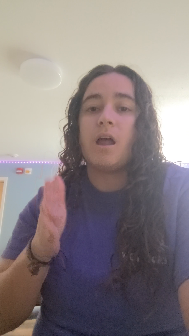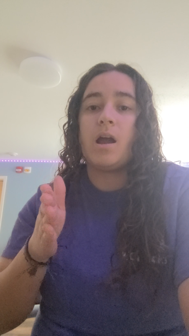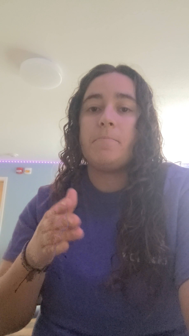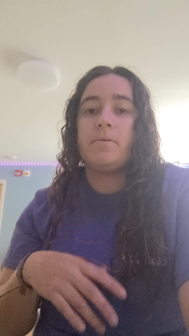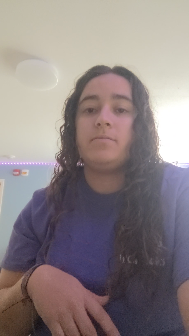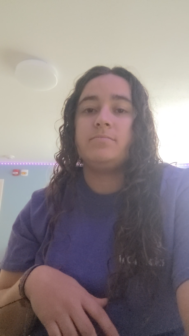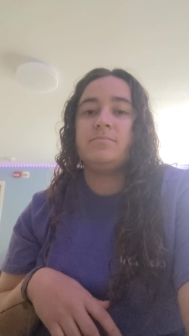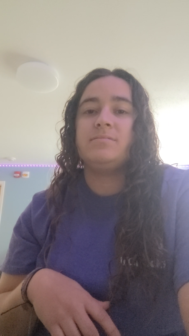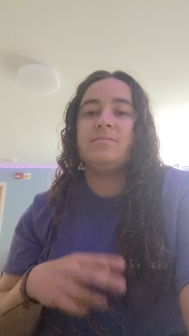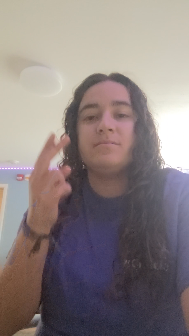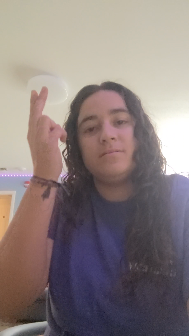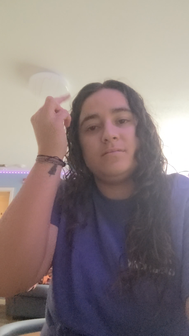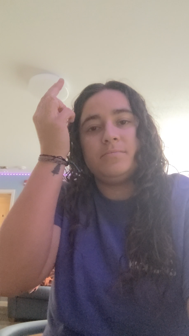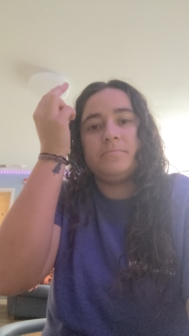rabbit